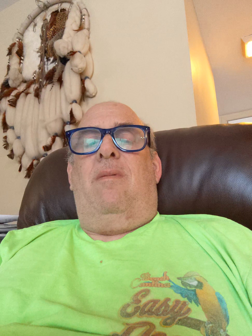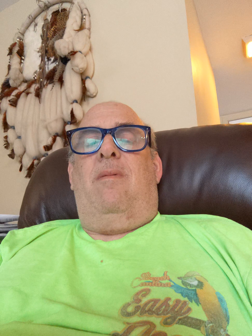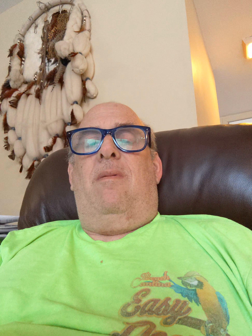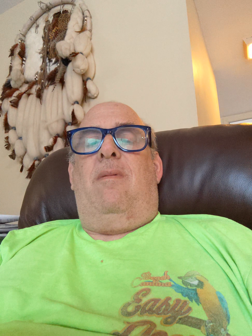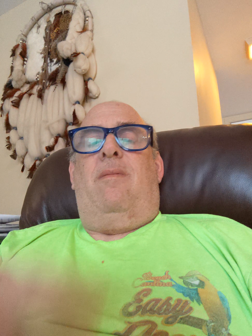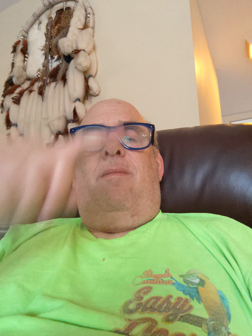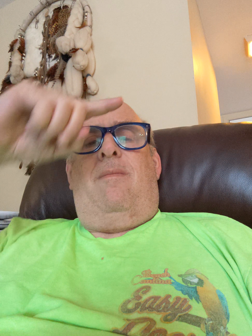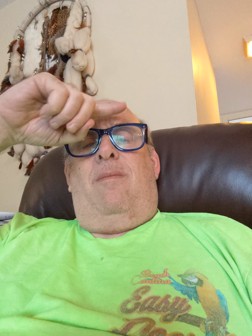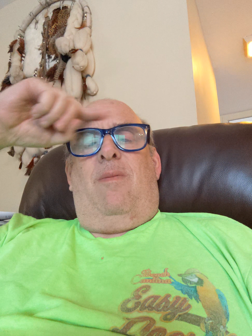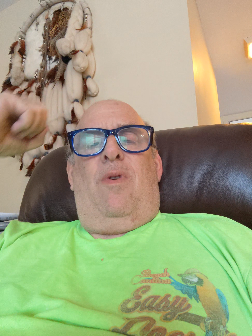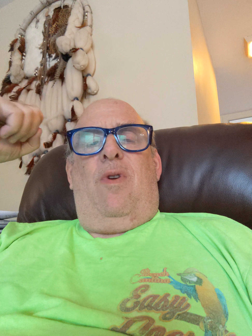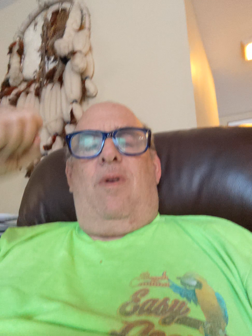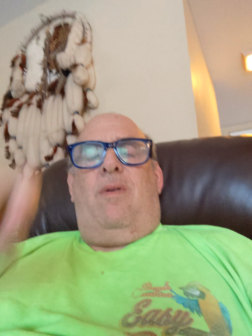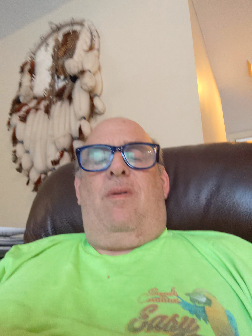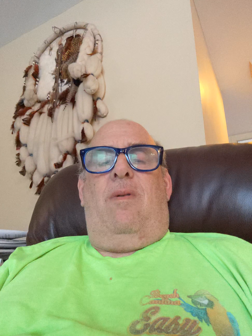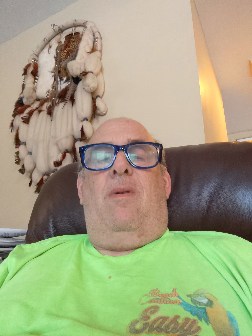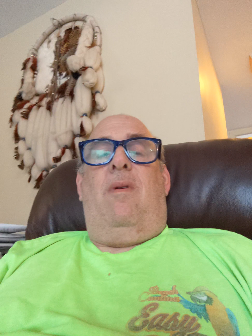because